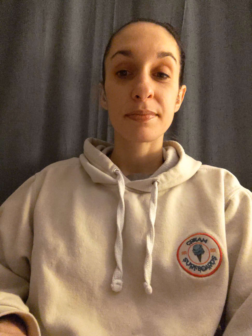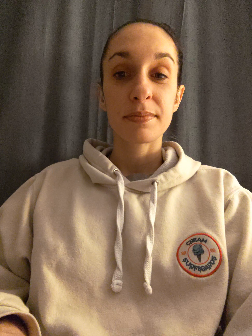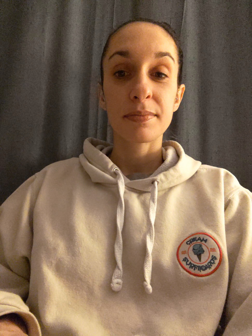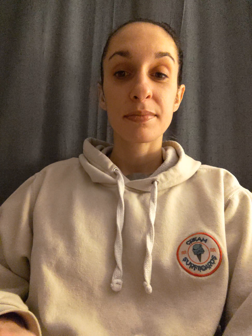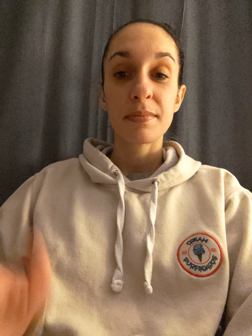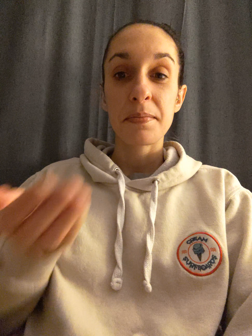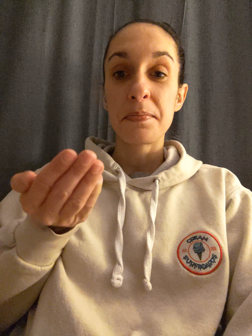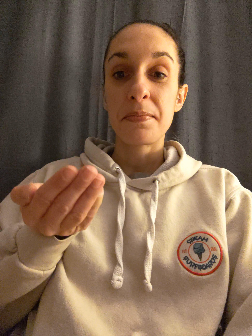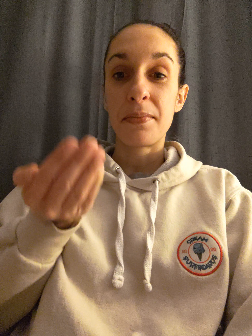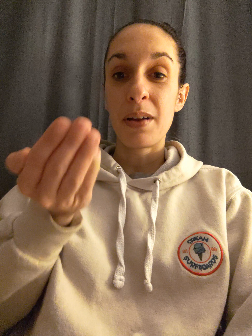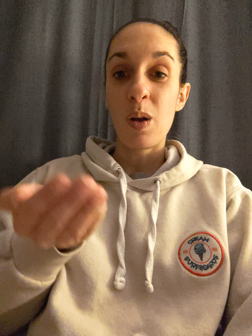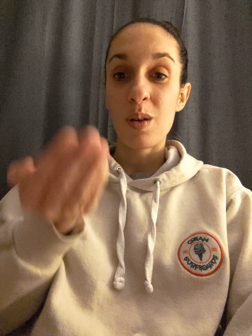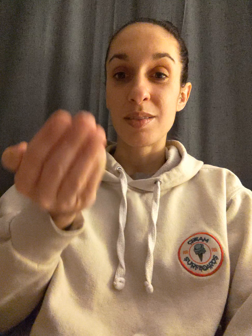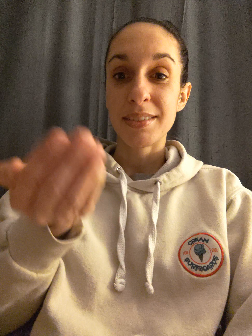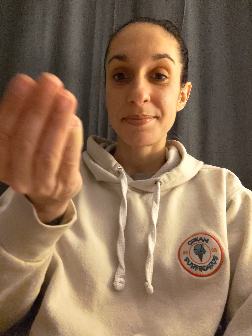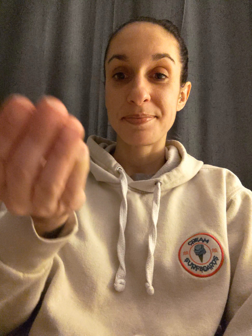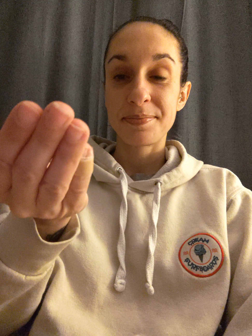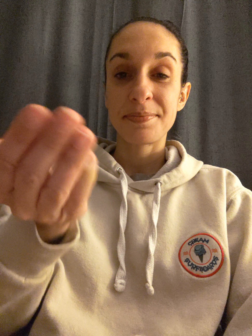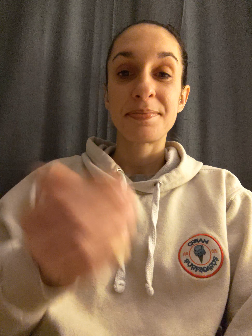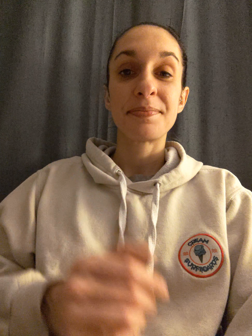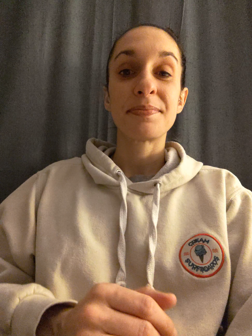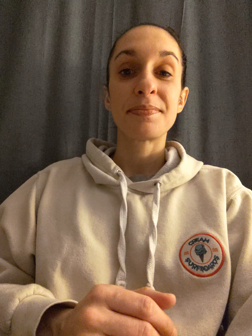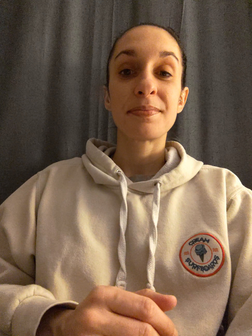boat